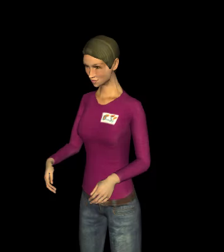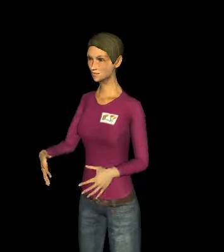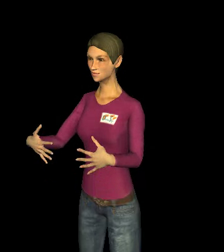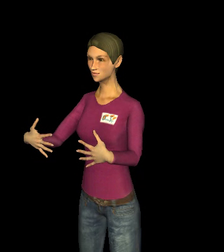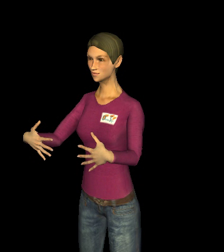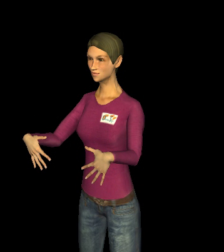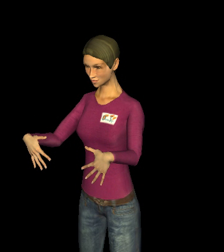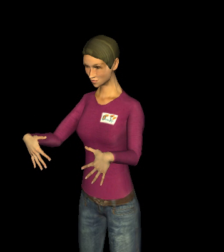تحقيق